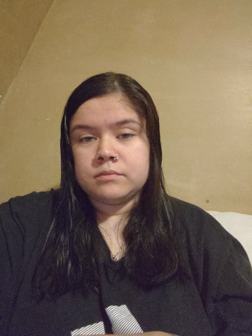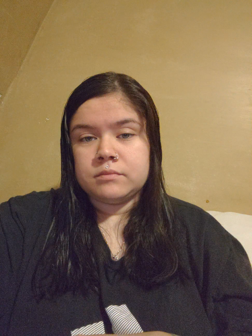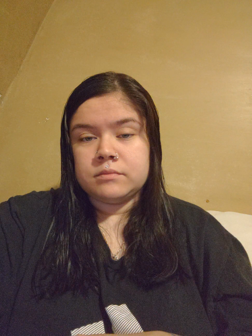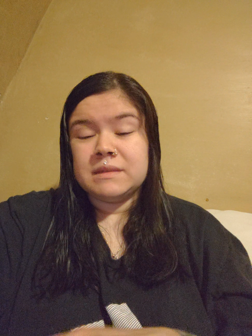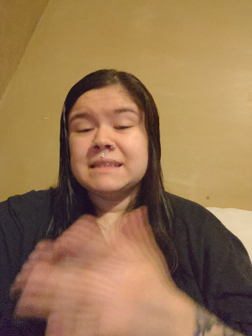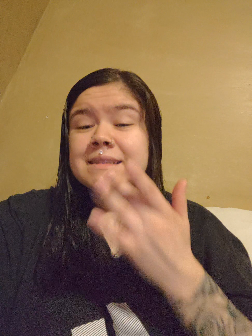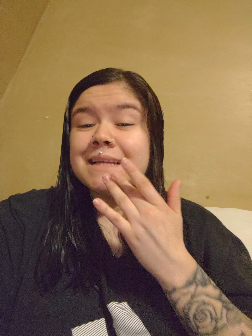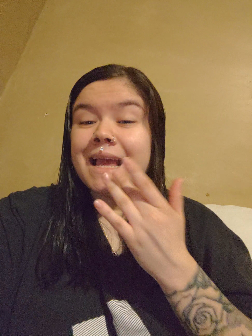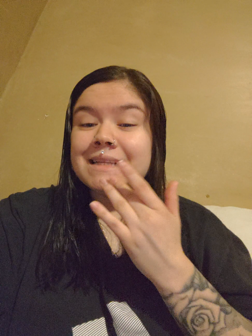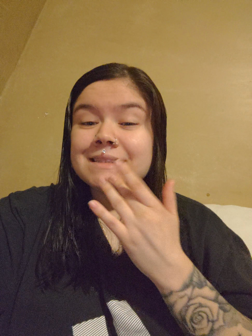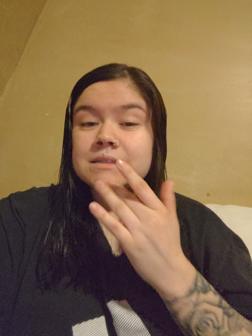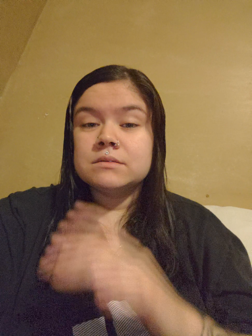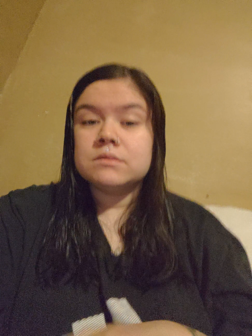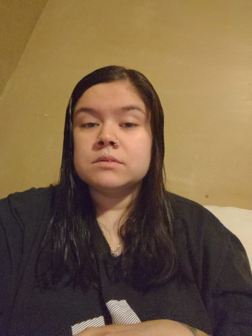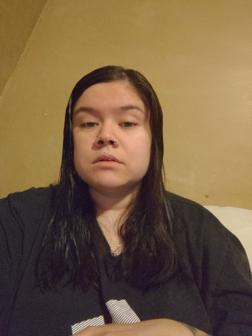taste